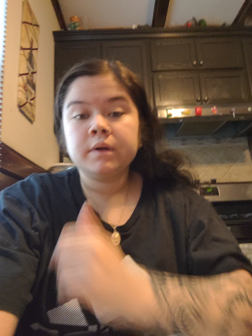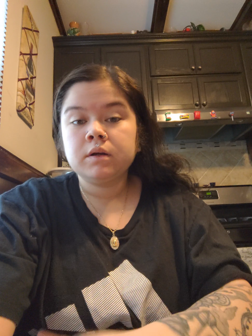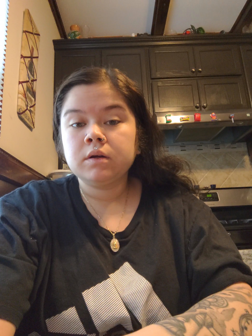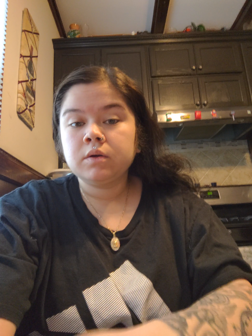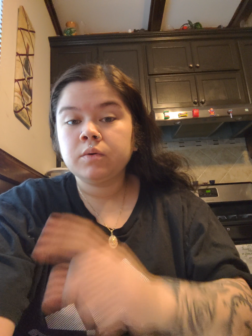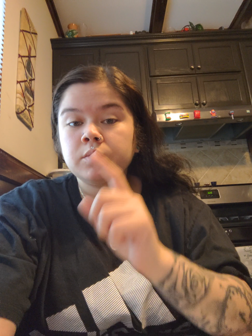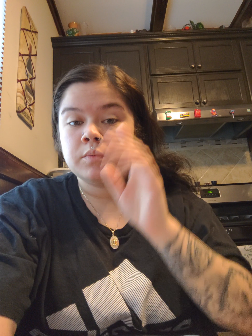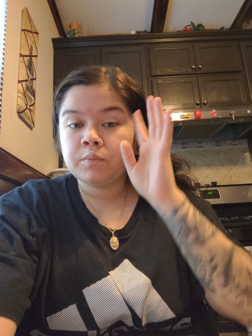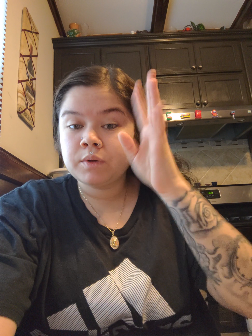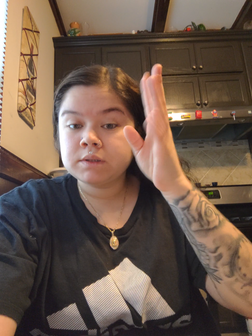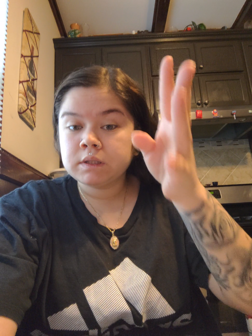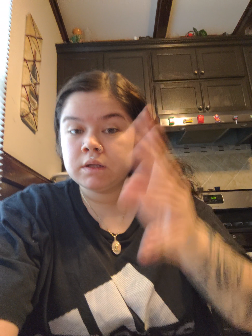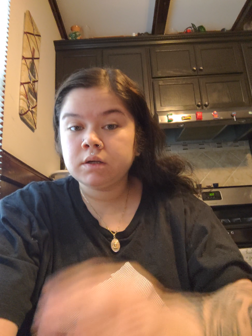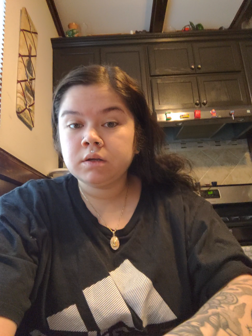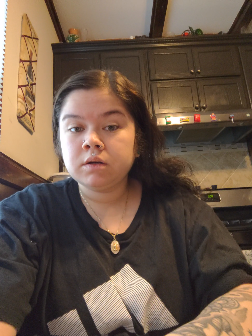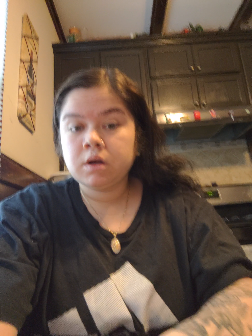pretend